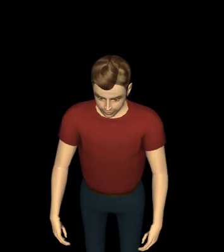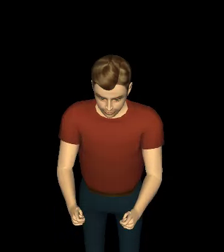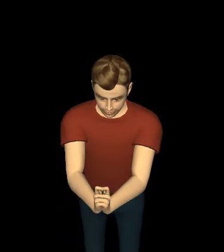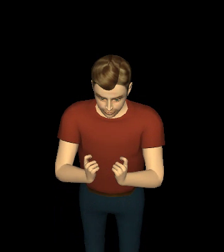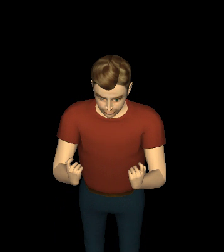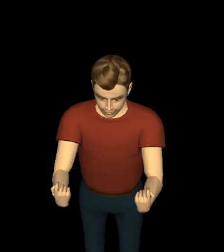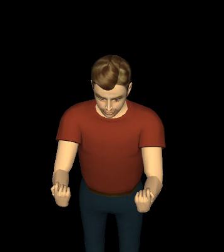صحف